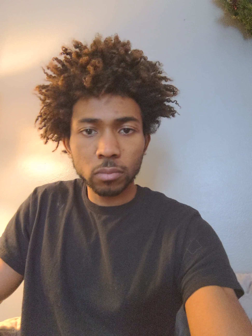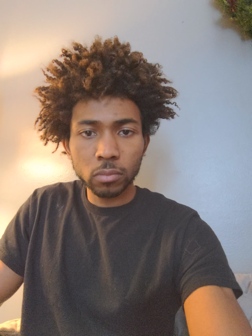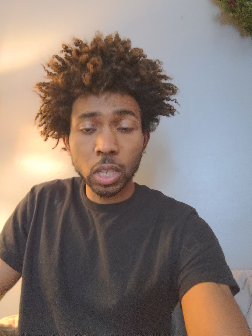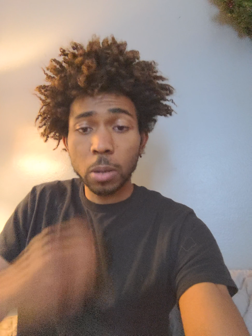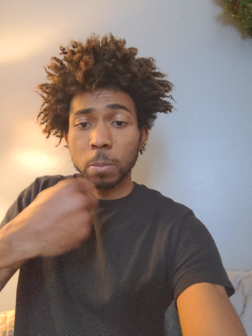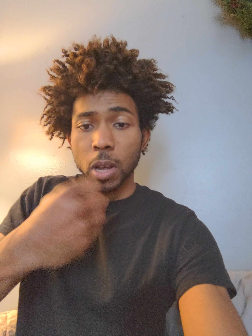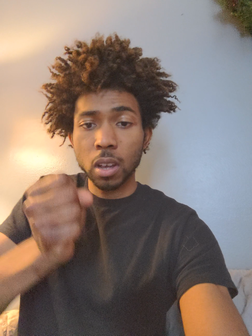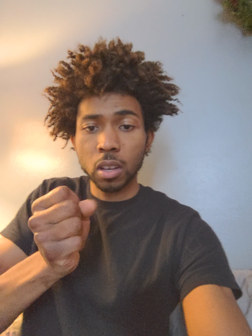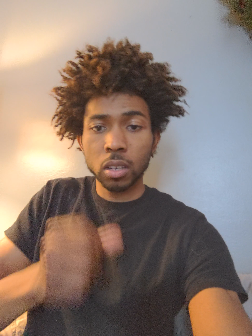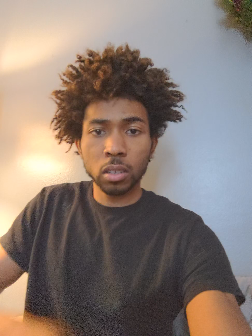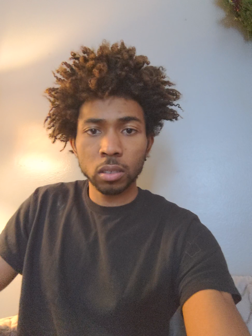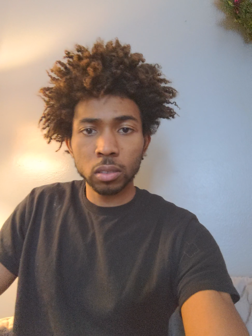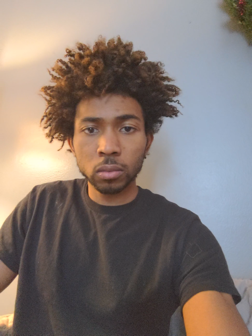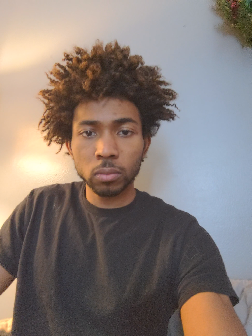make